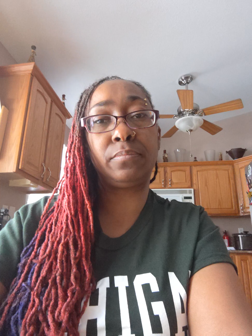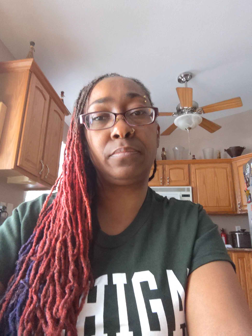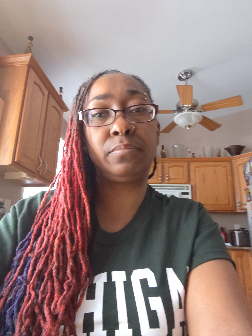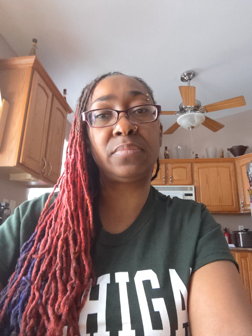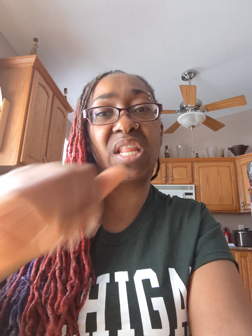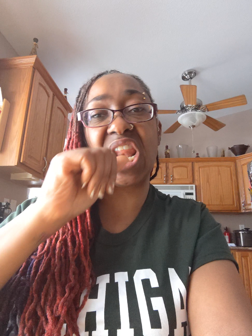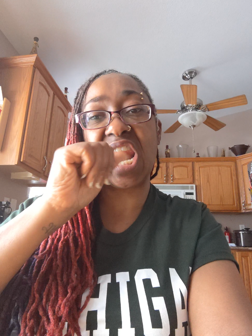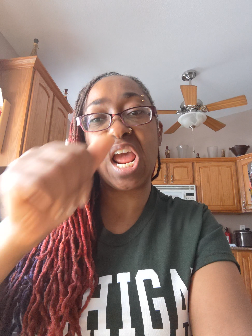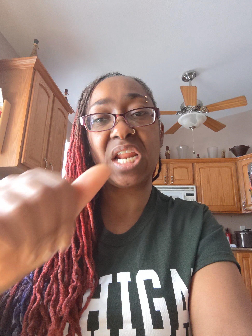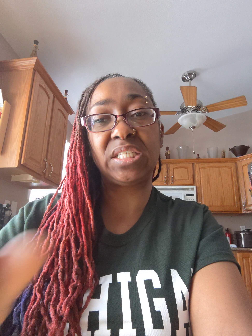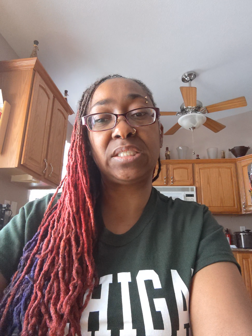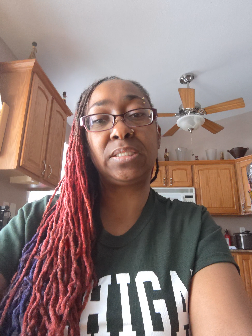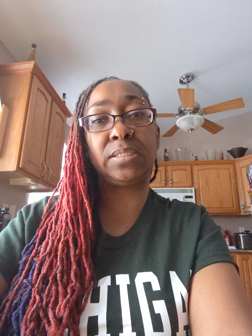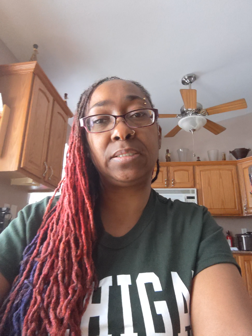nuts